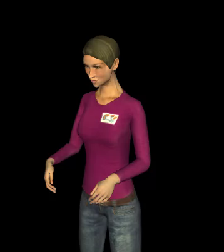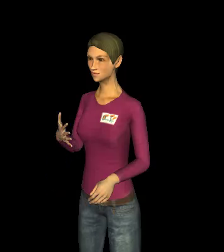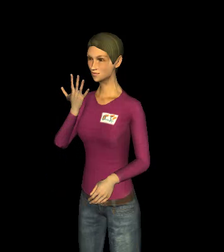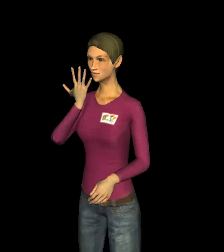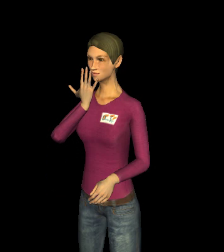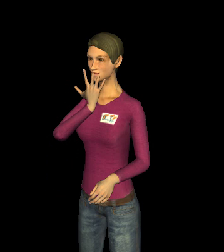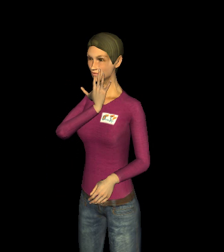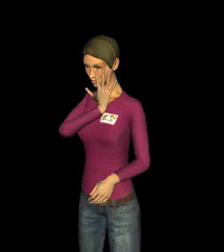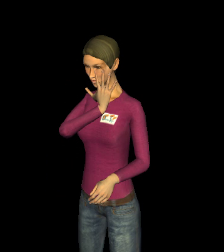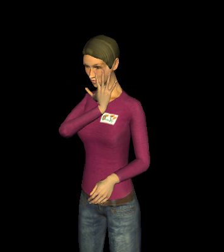لون